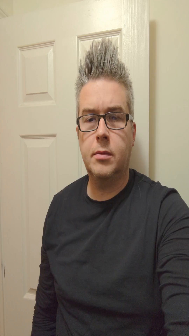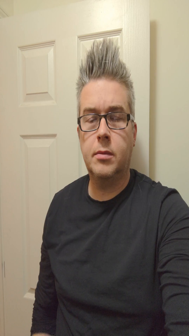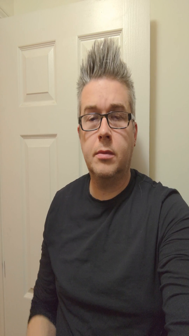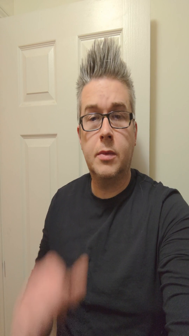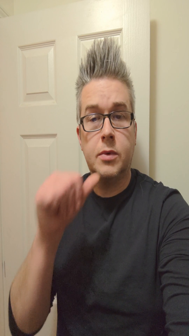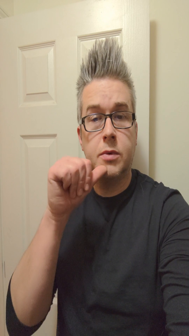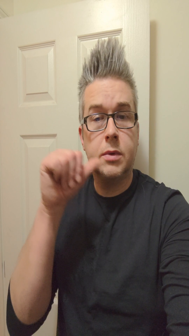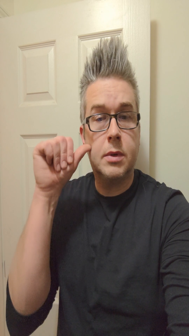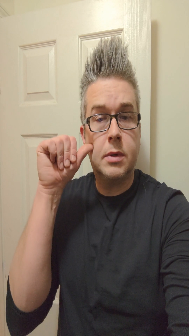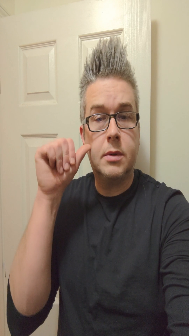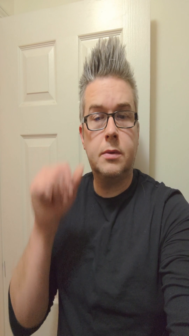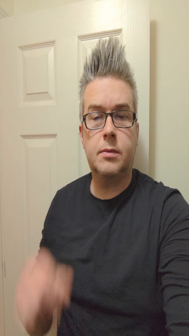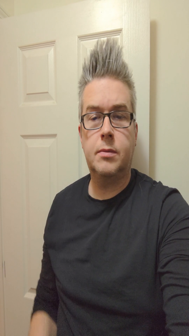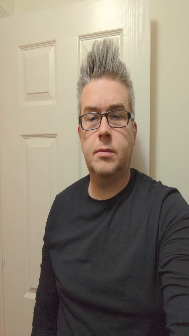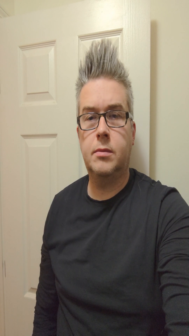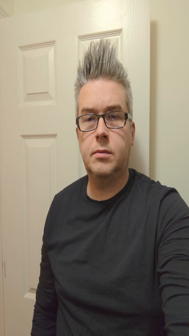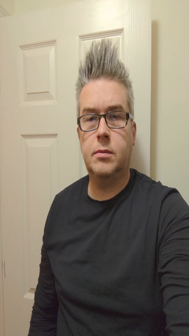yesterday